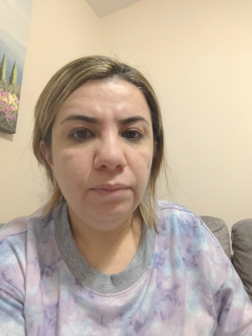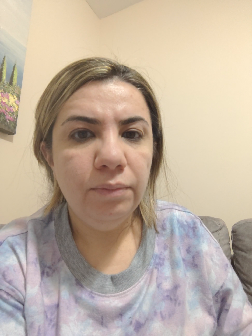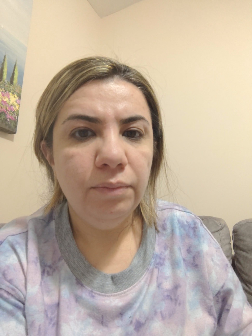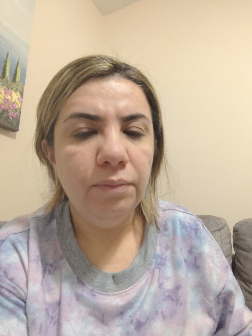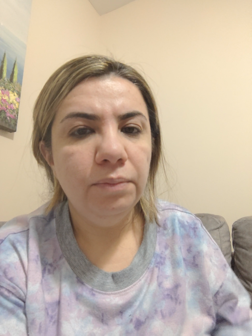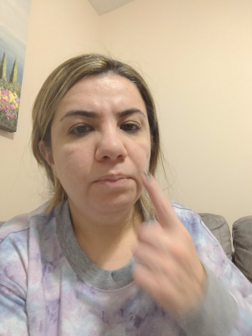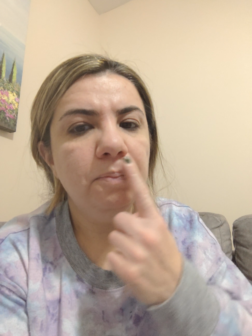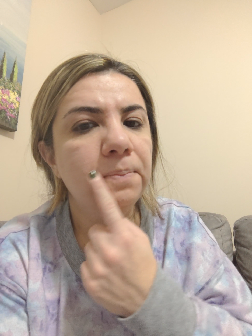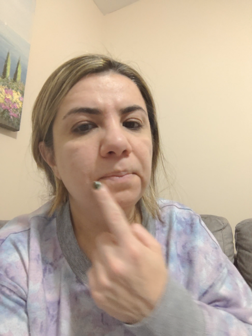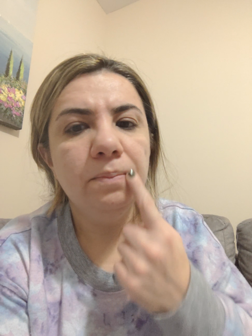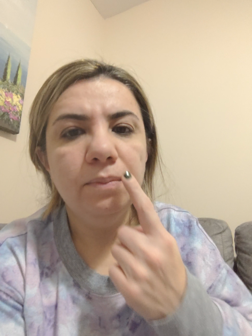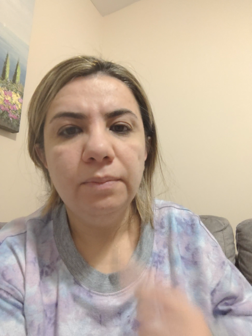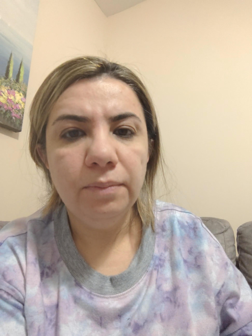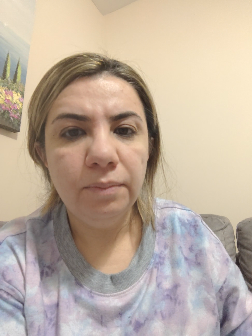lips